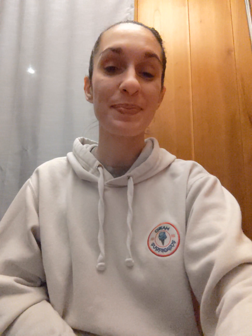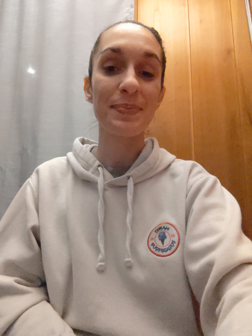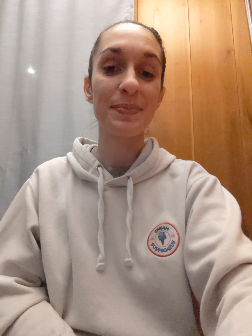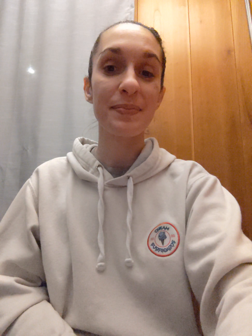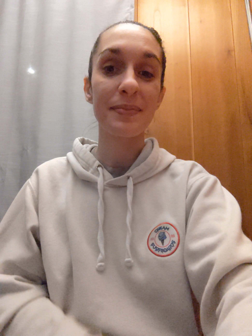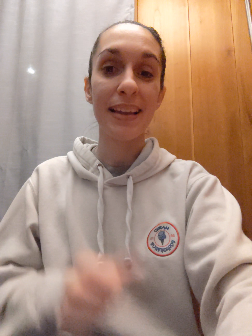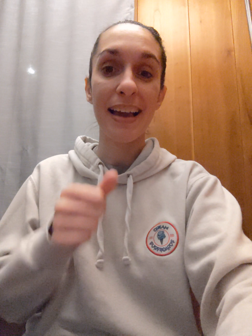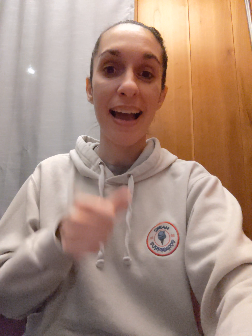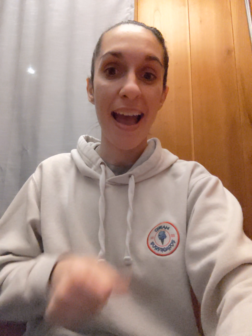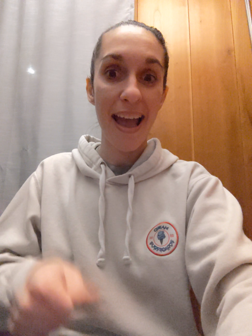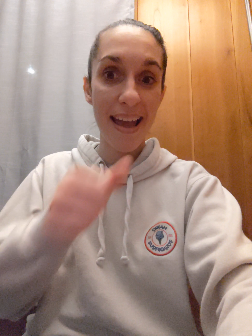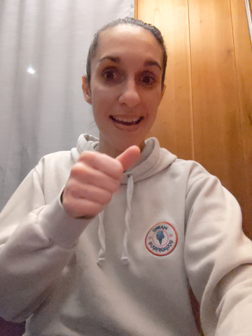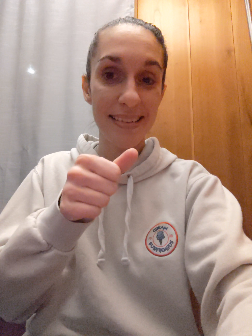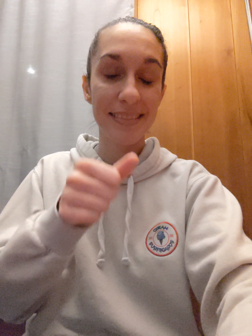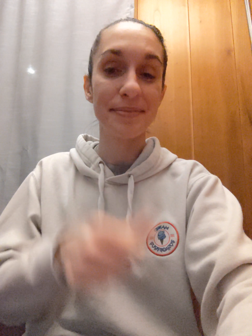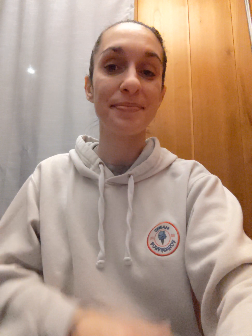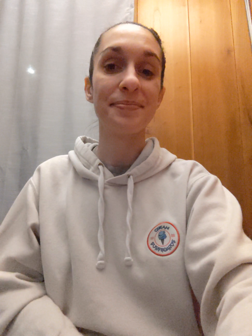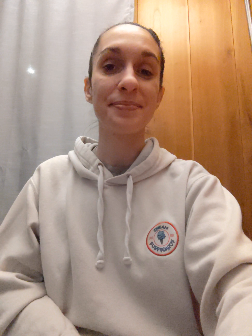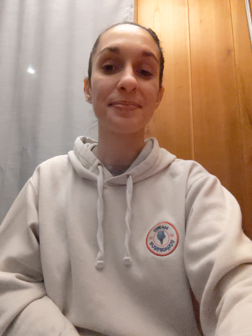hide